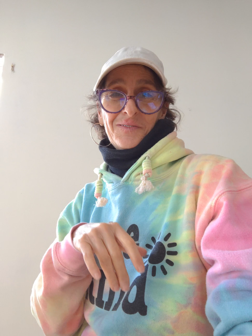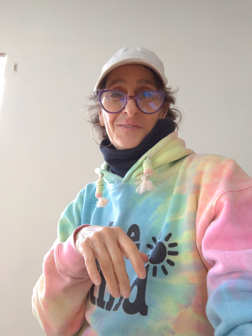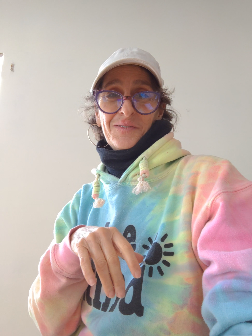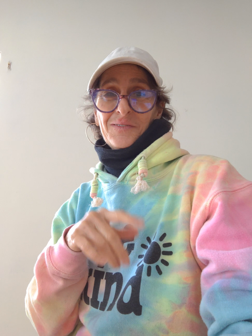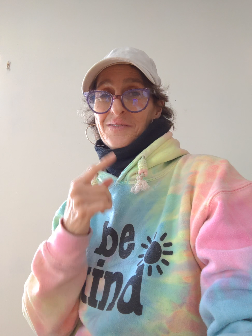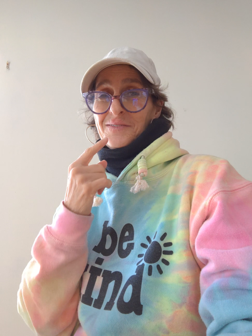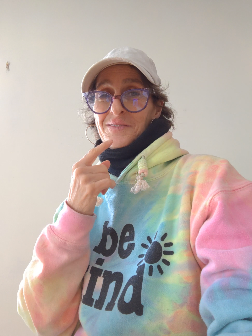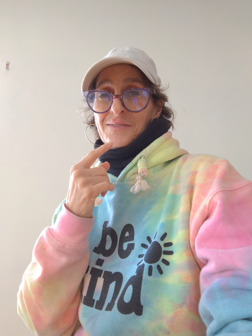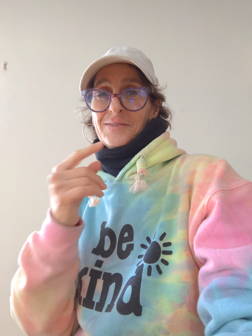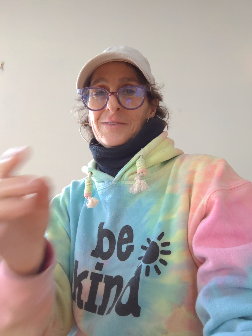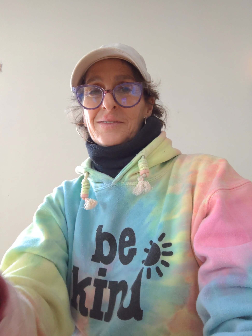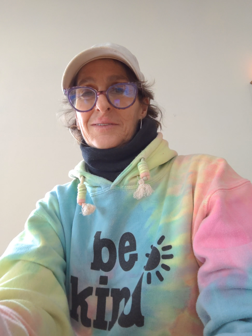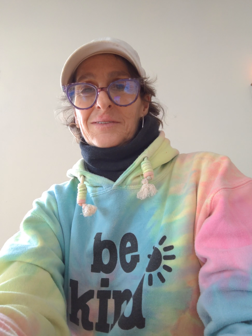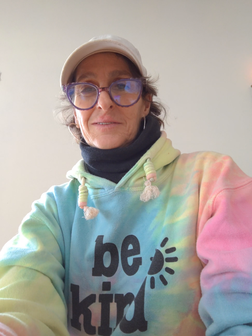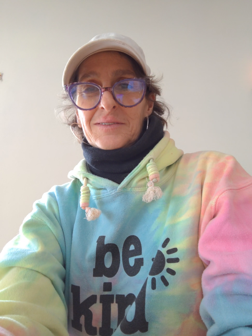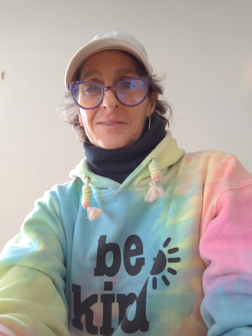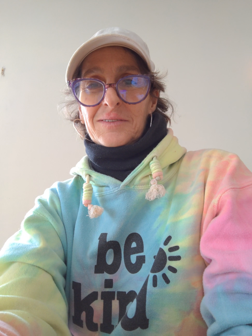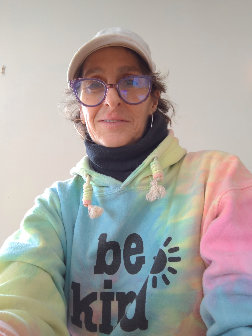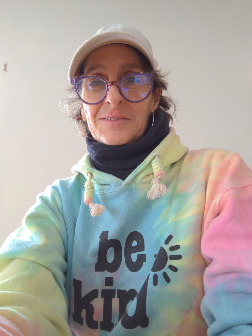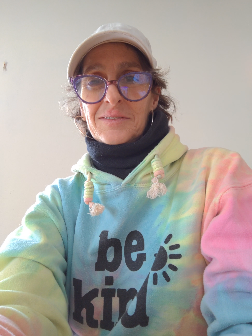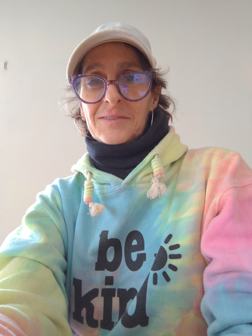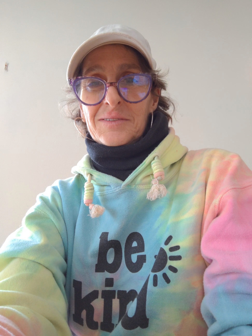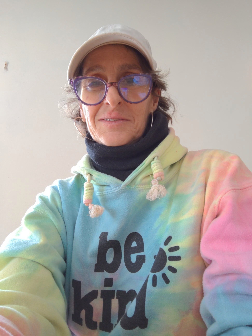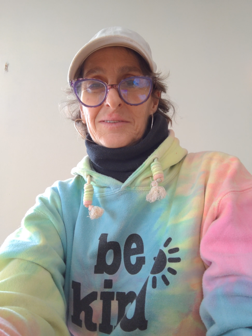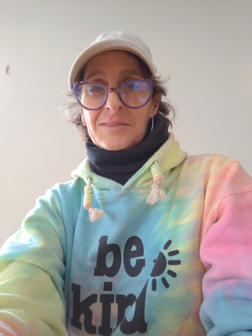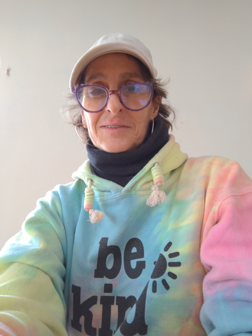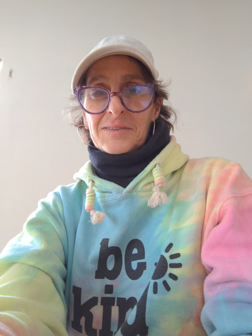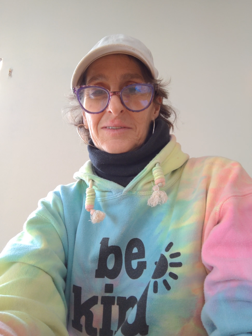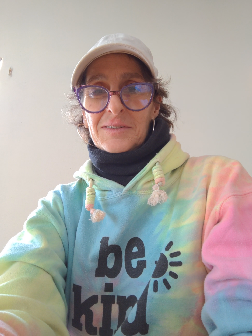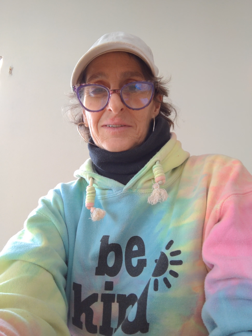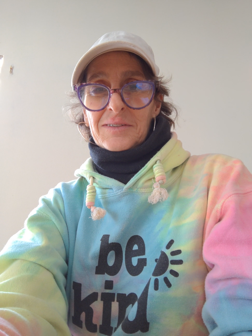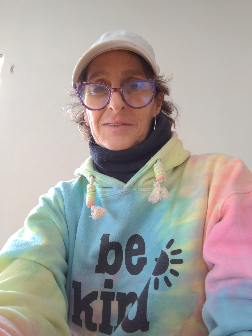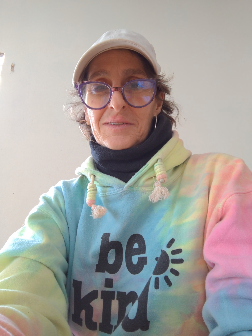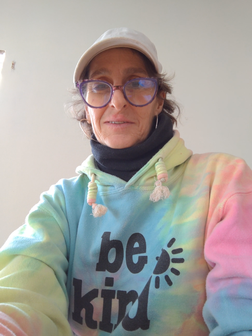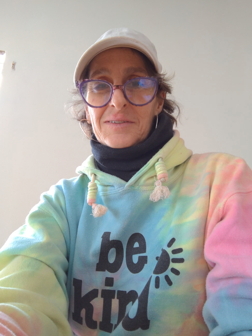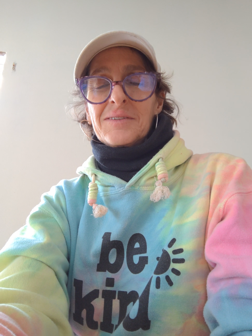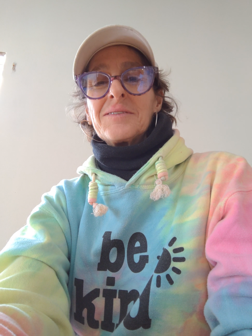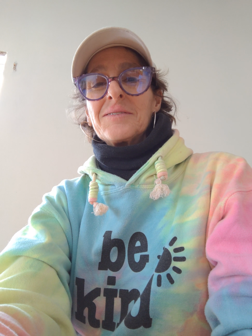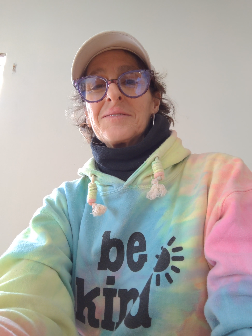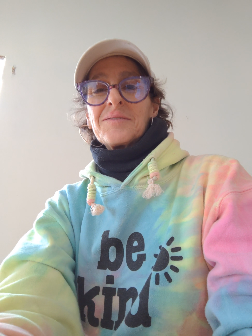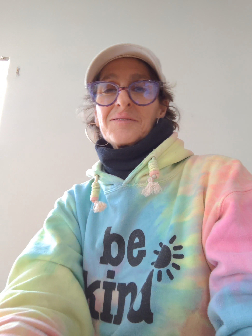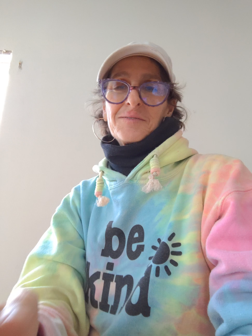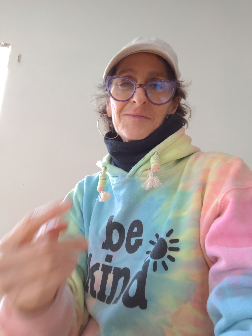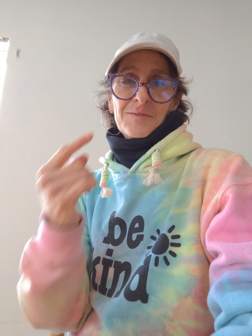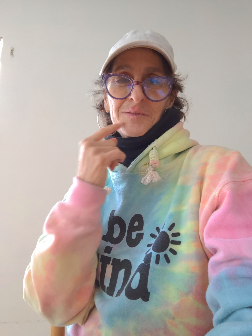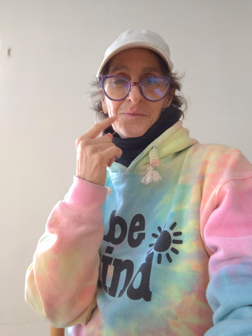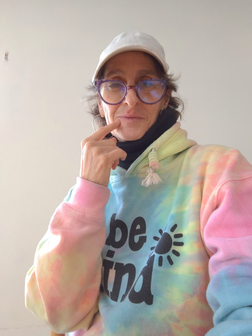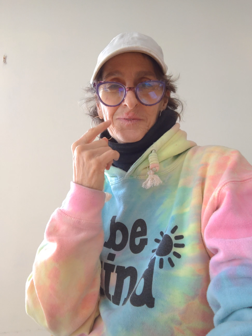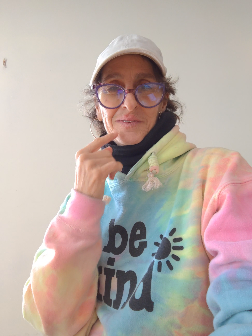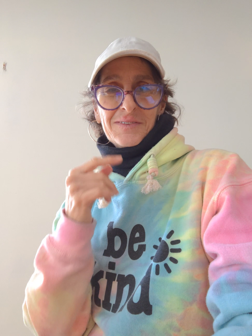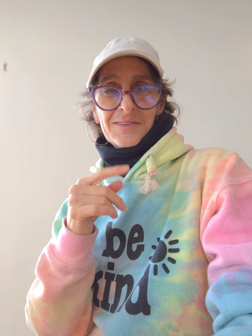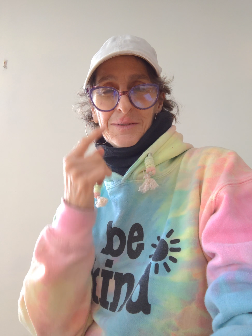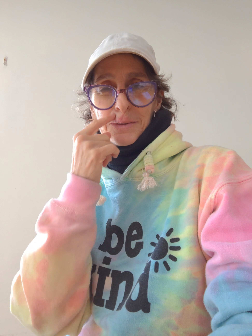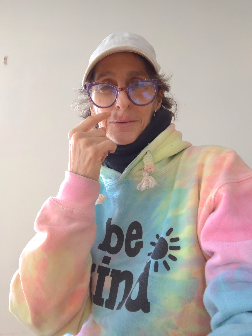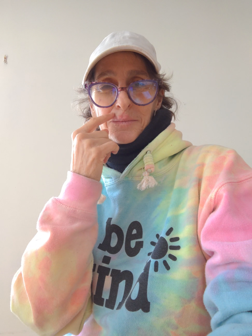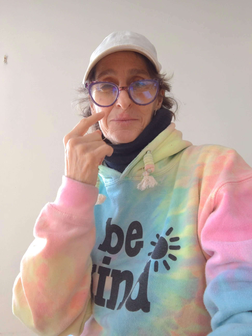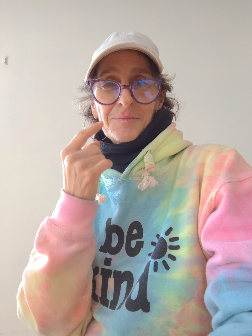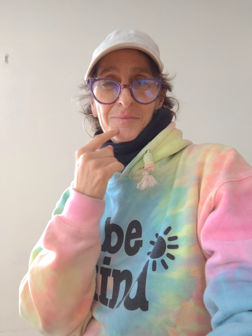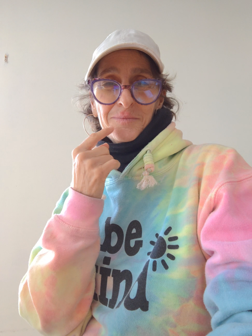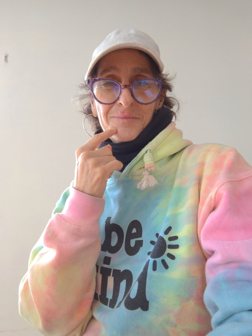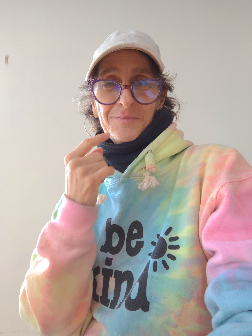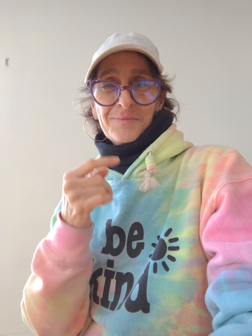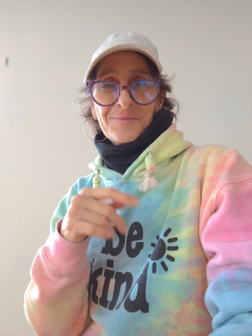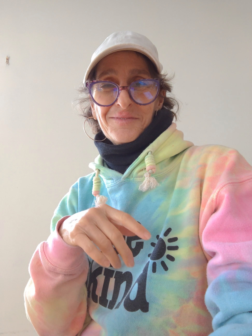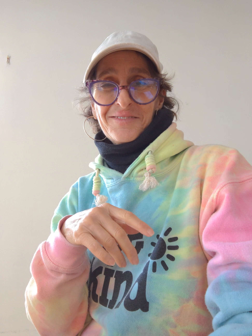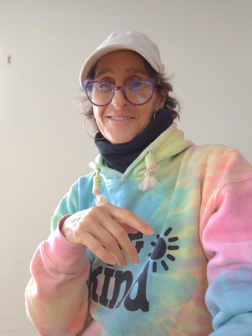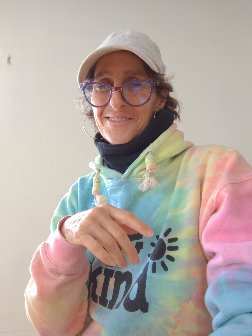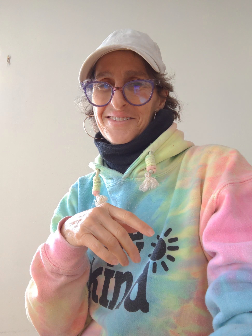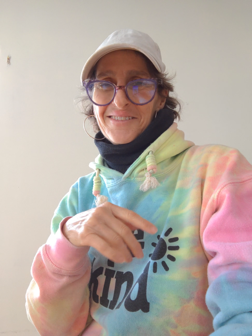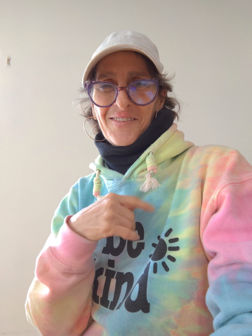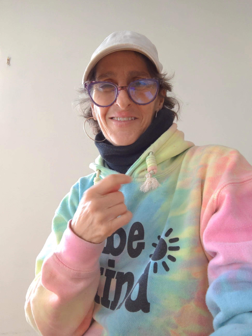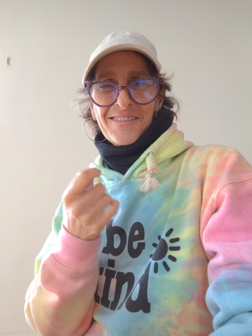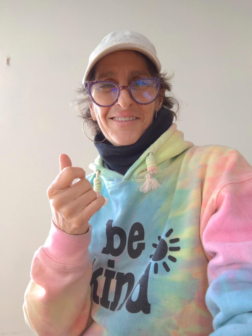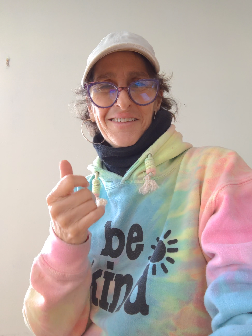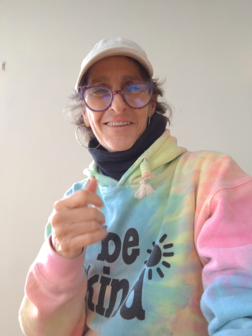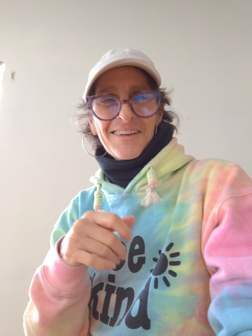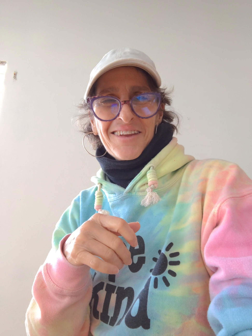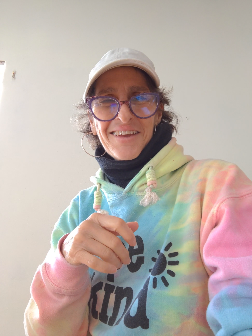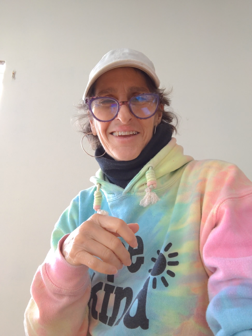tooth